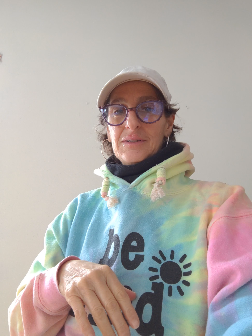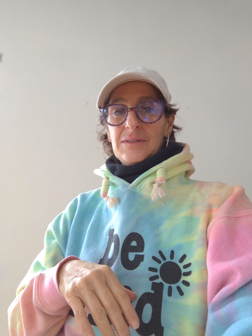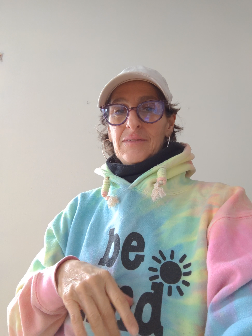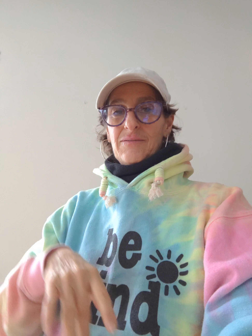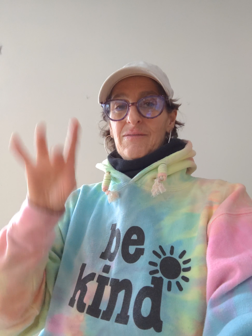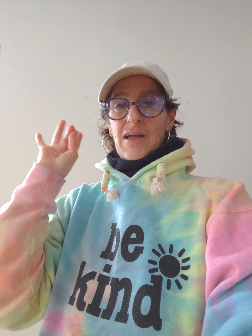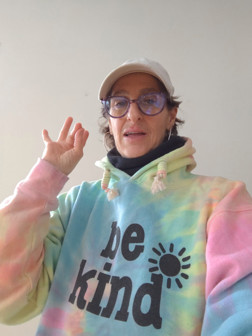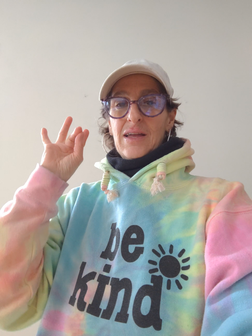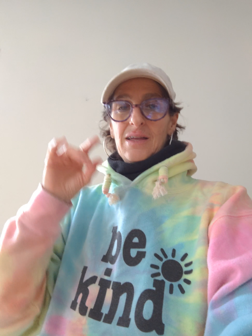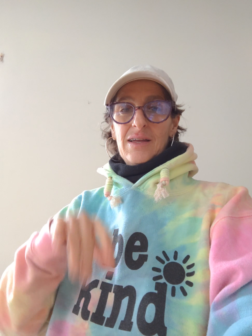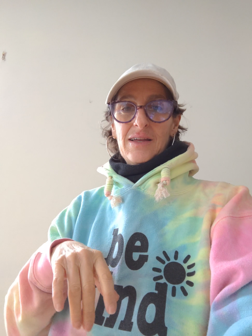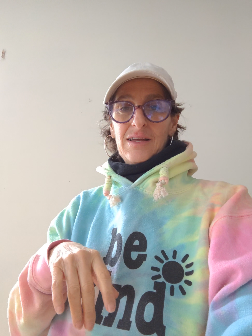find